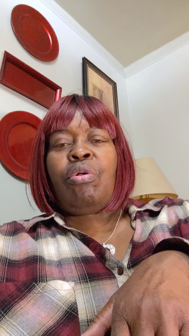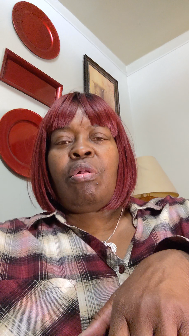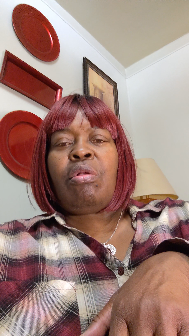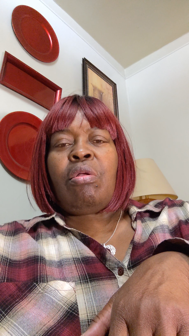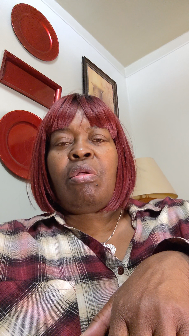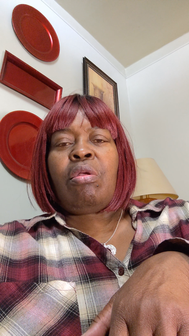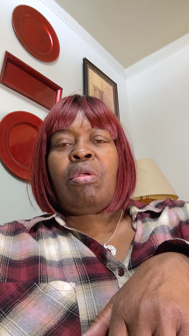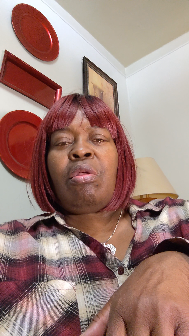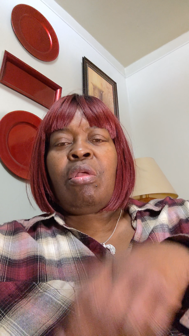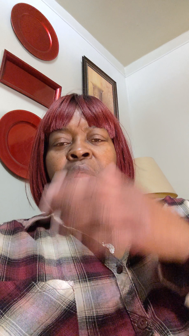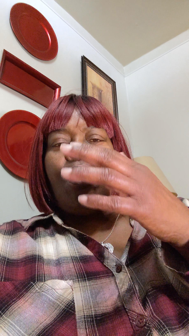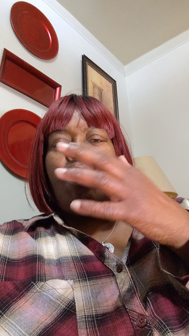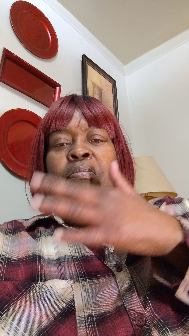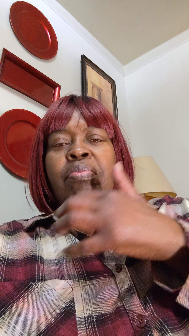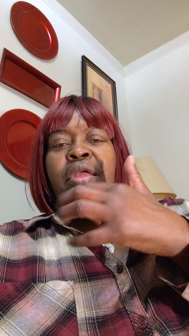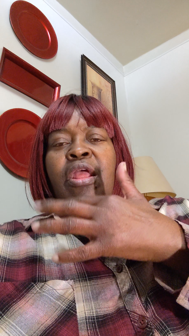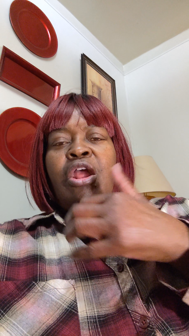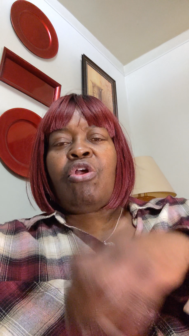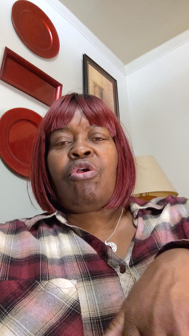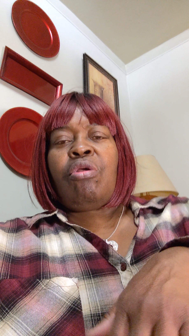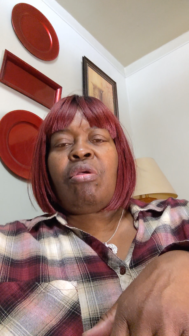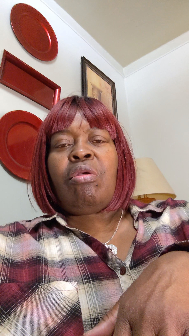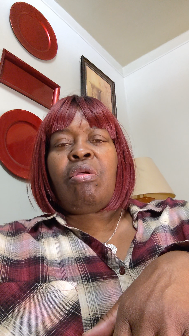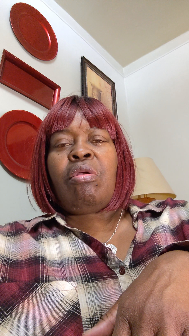bear